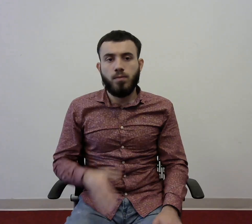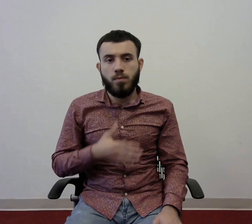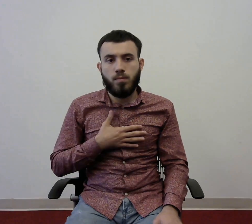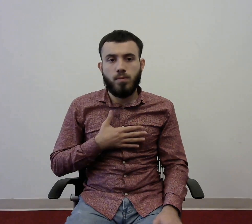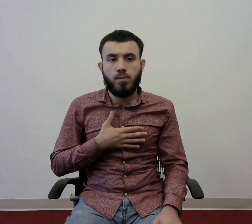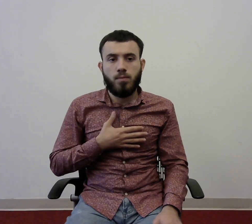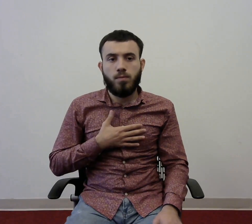mən